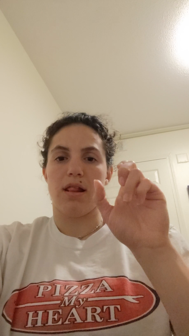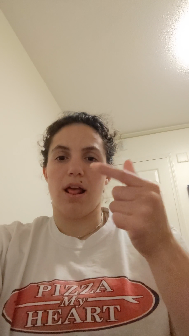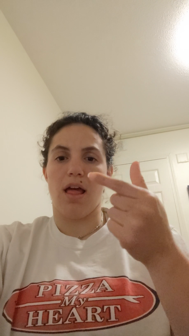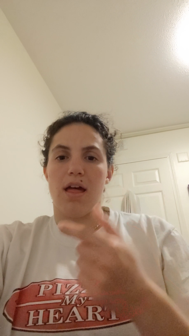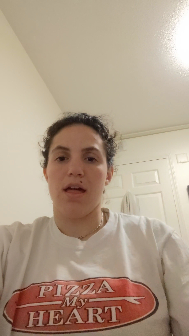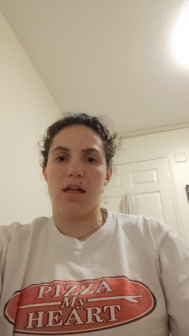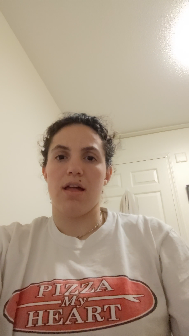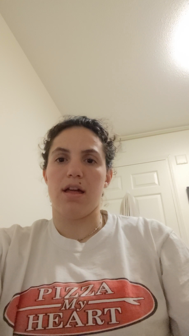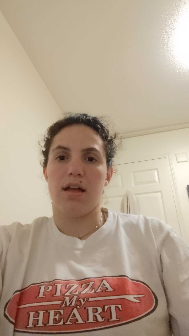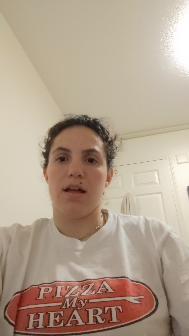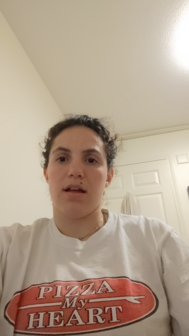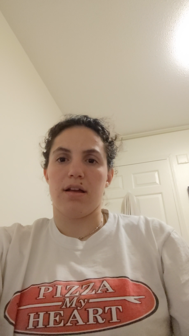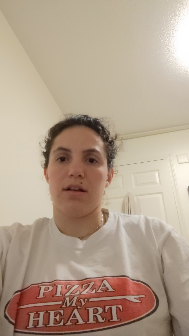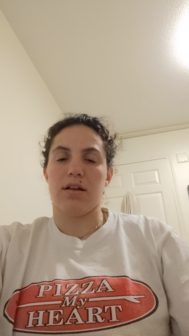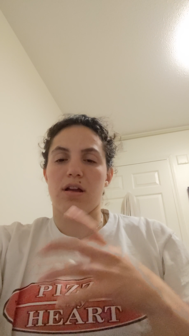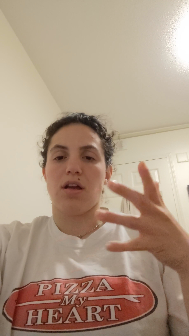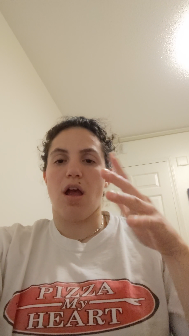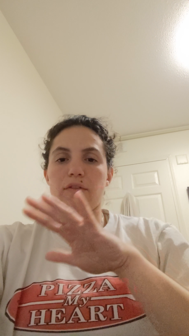cover